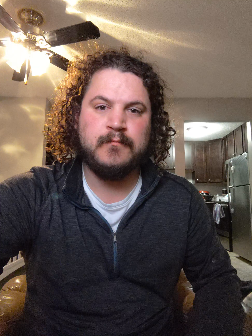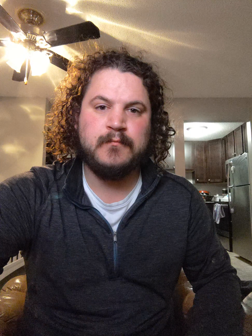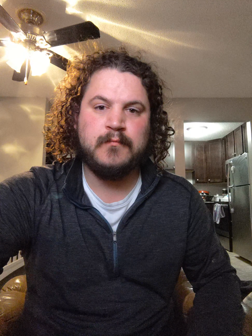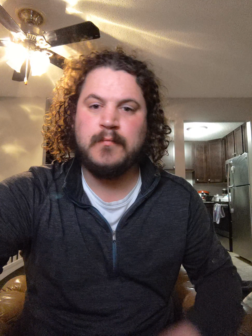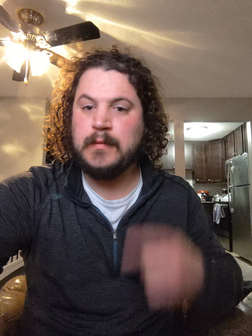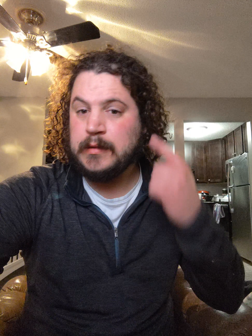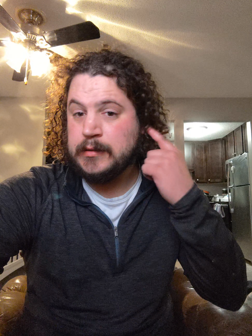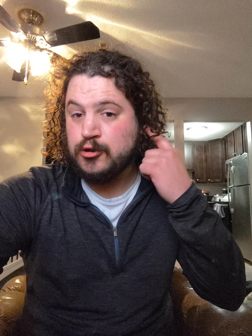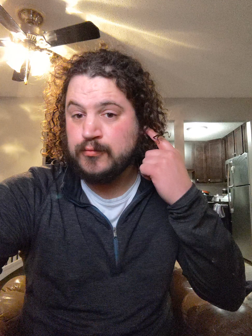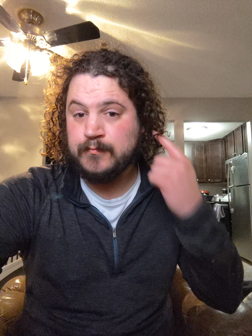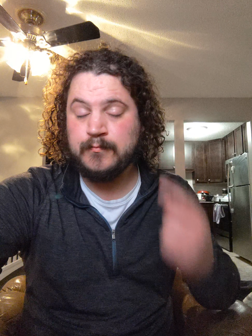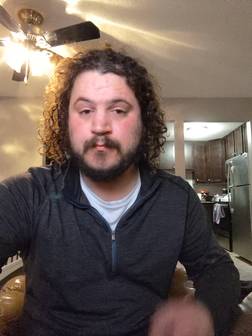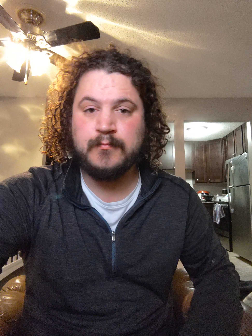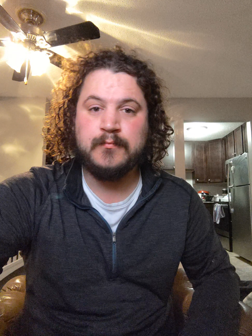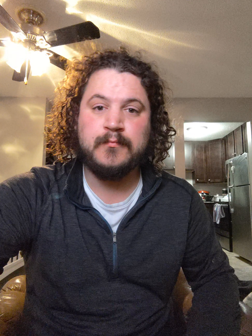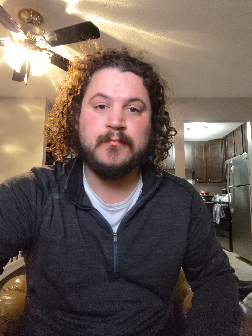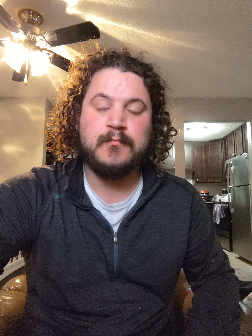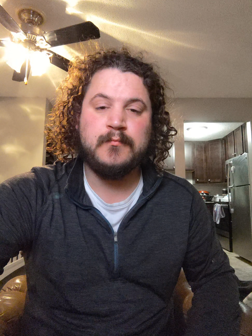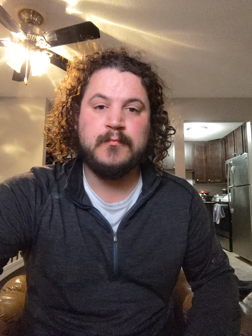ear